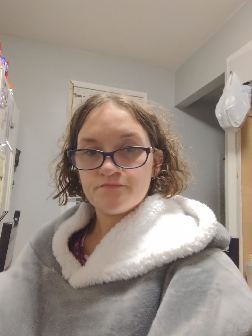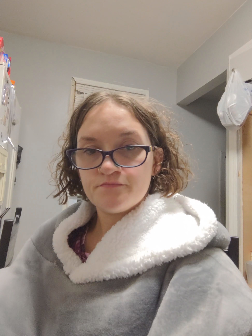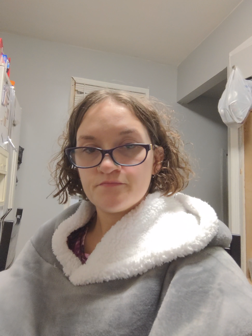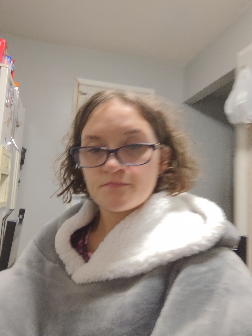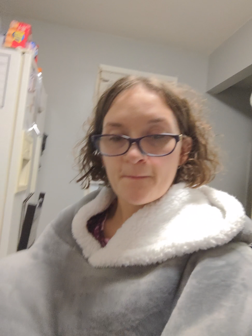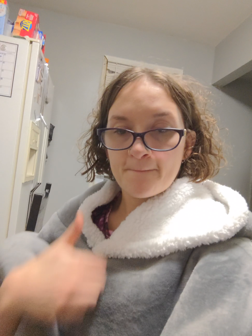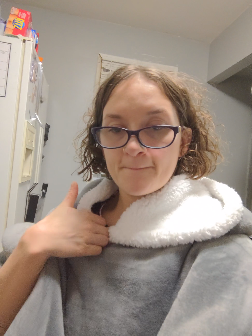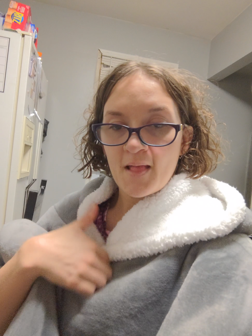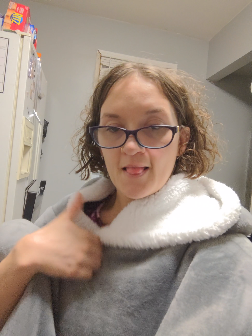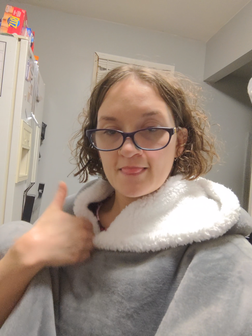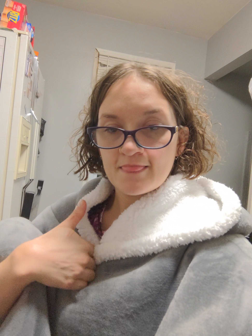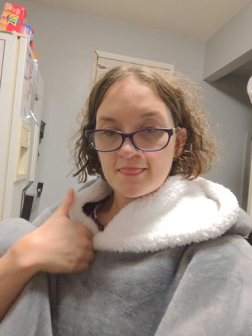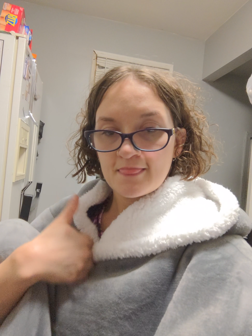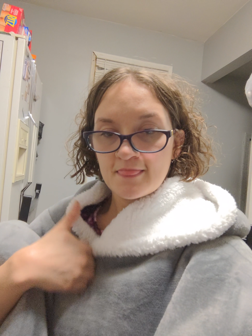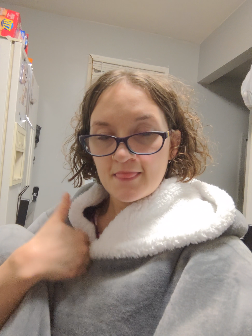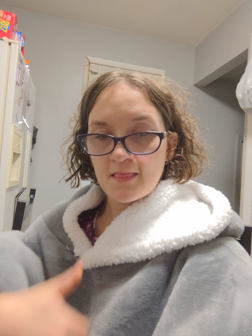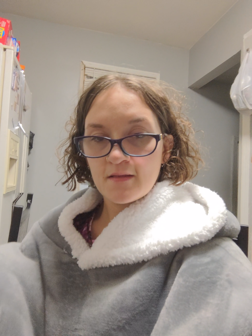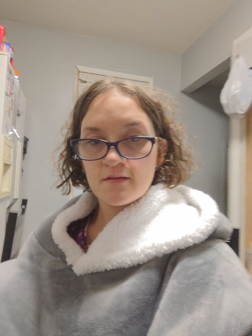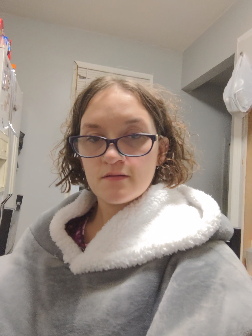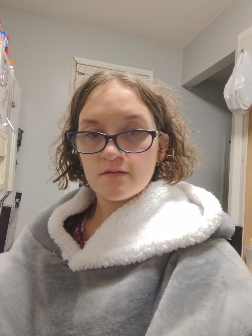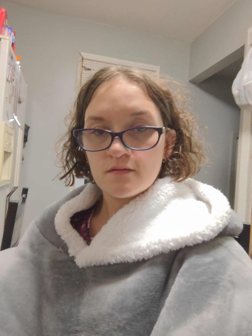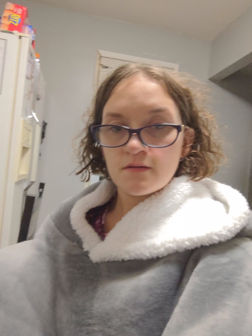bath